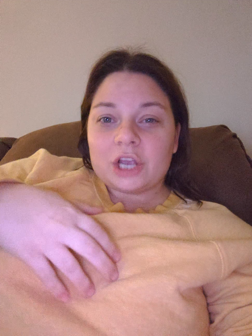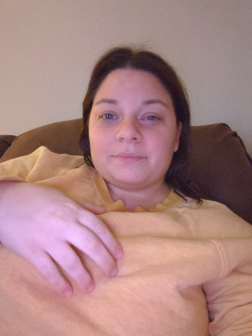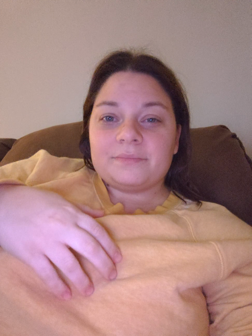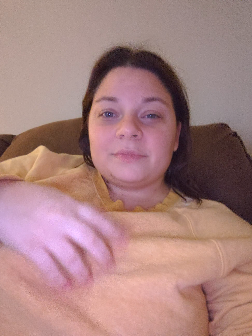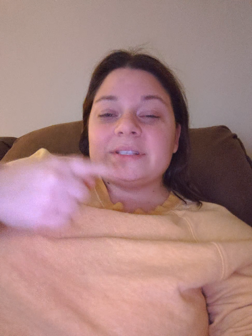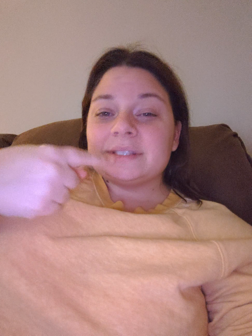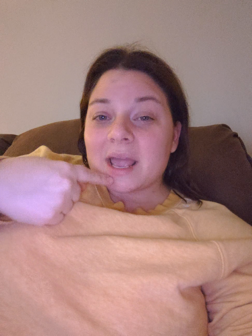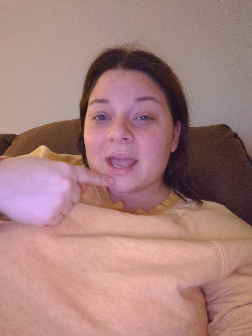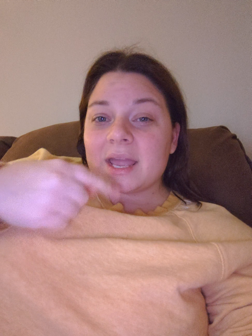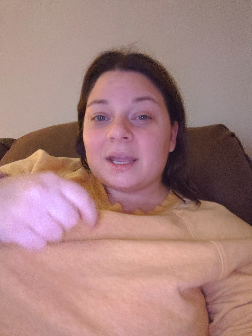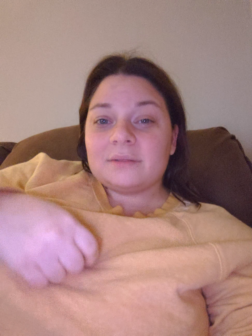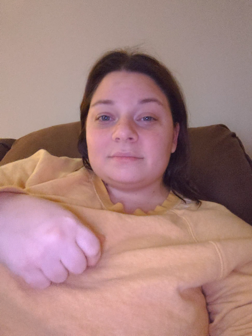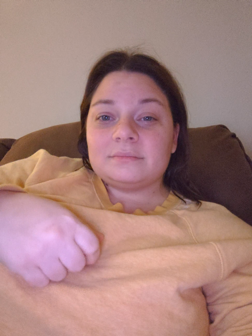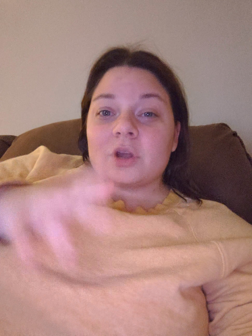say